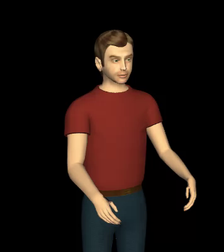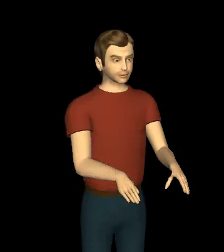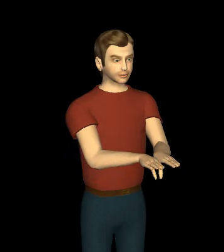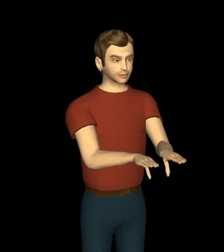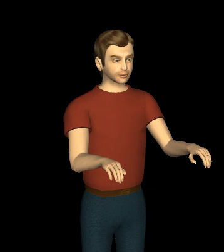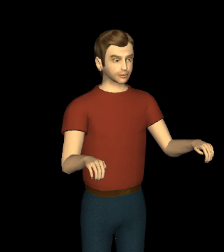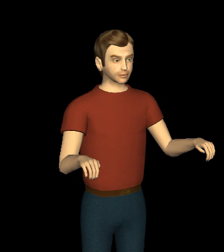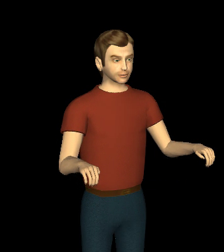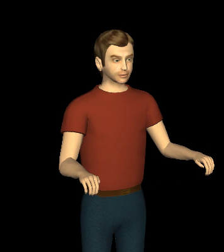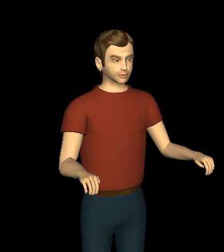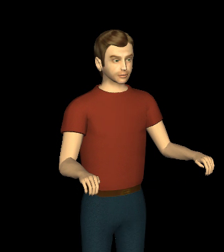أريكة